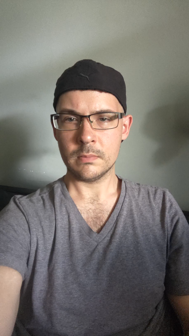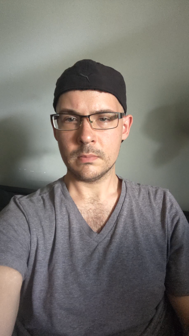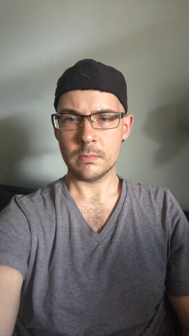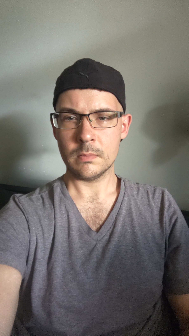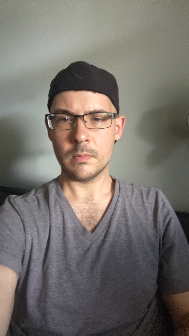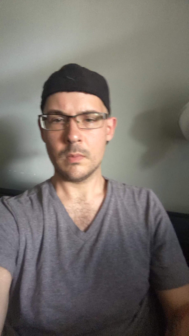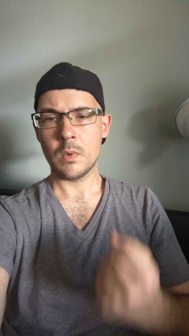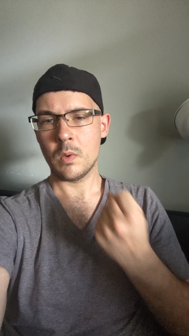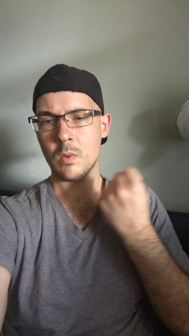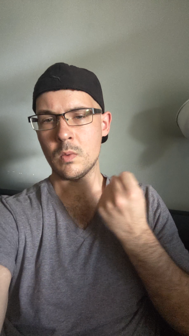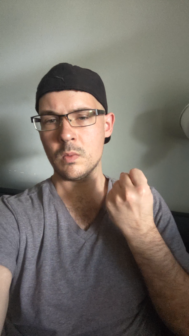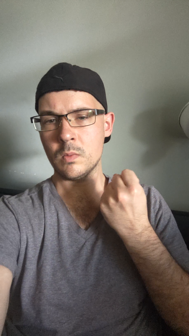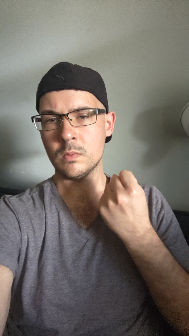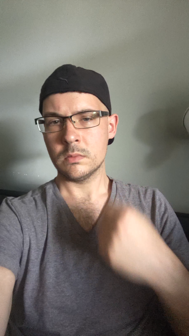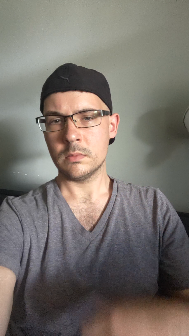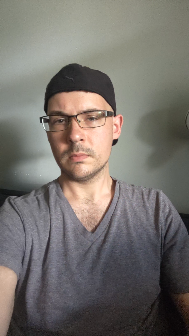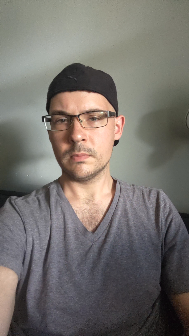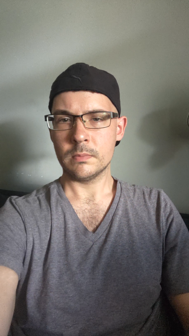hold